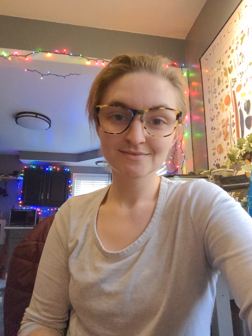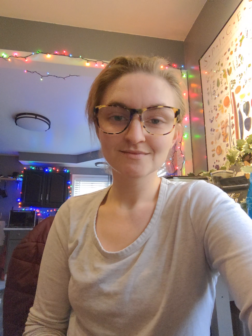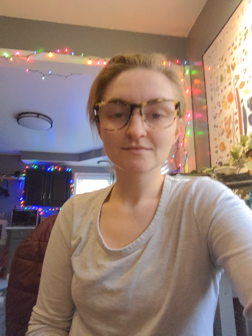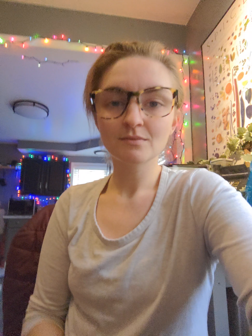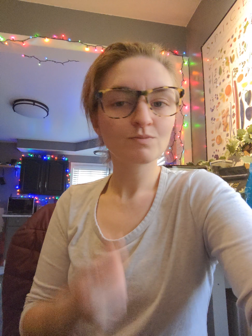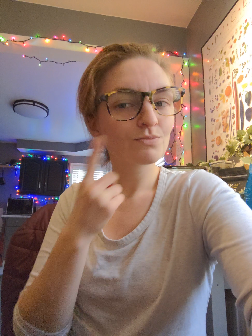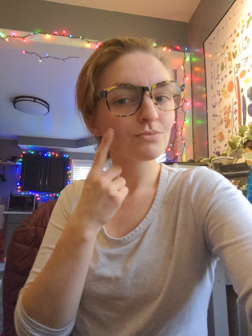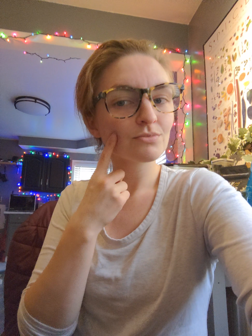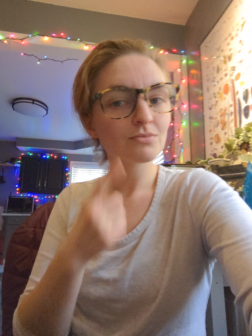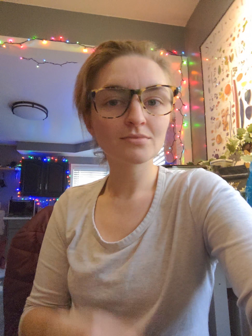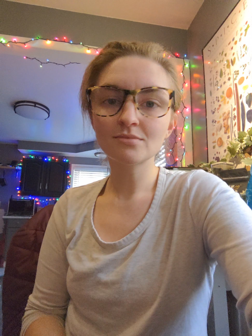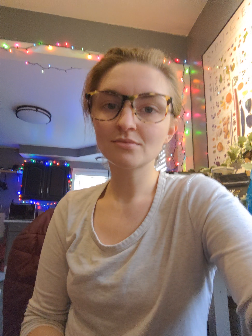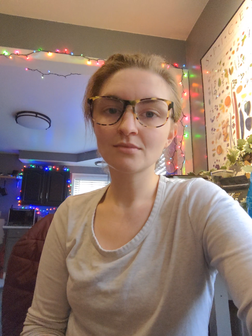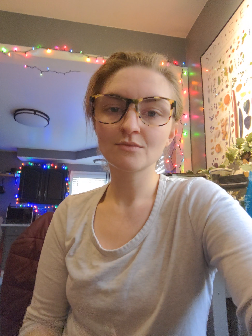cheek